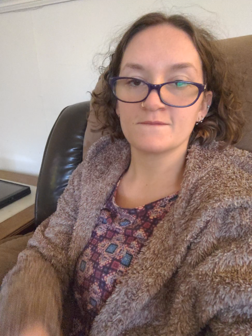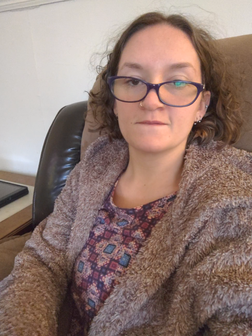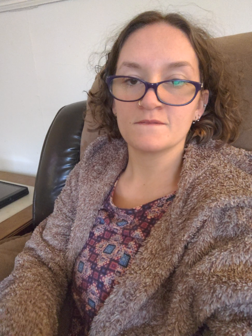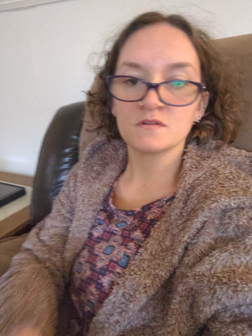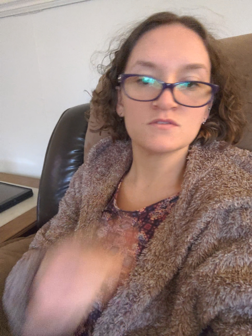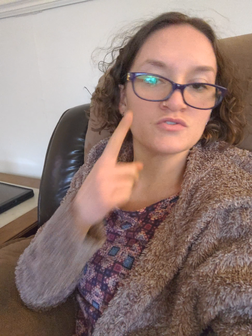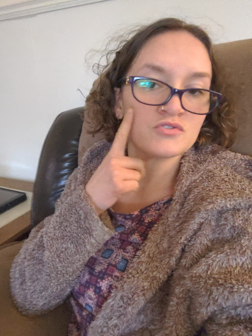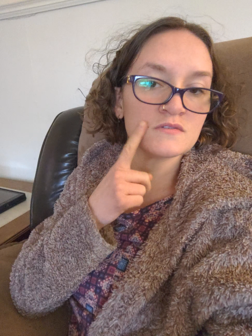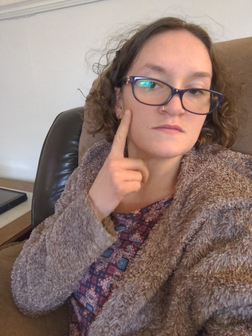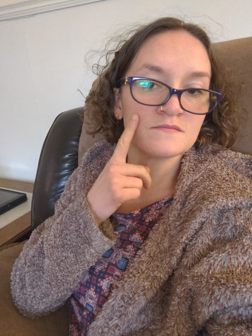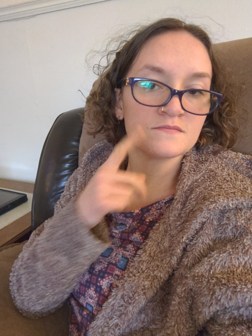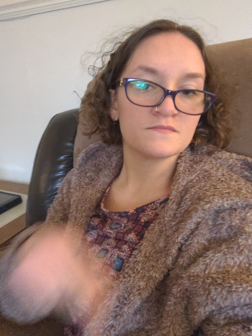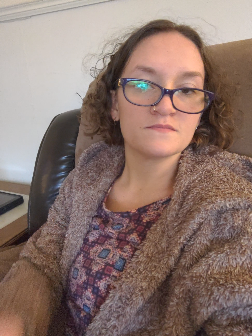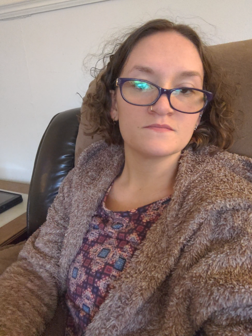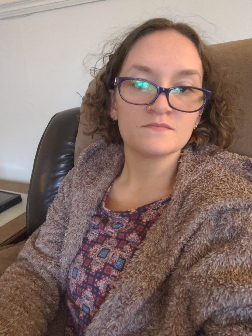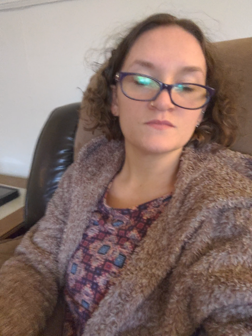cheek